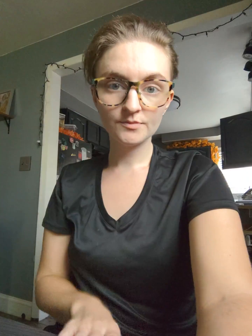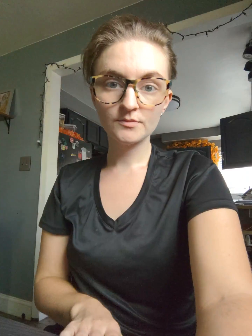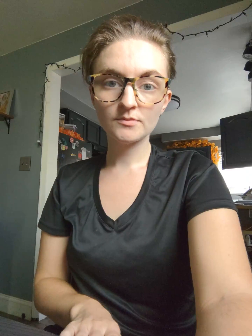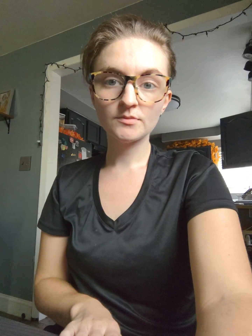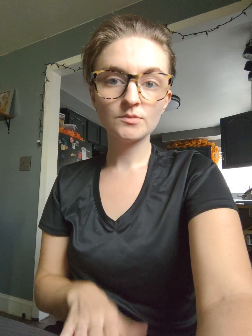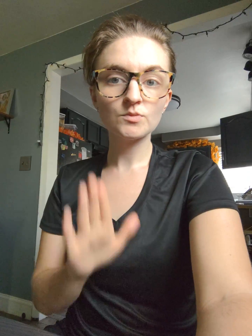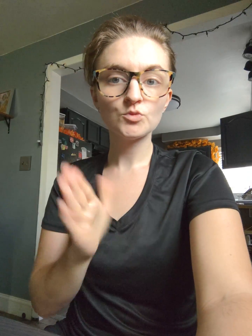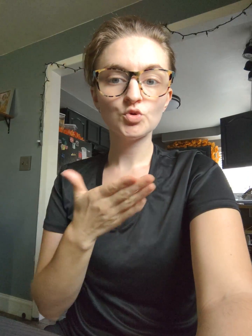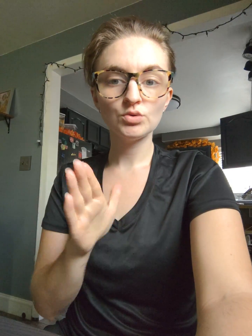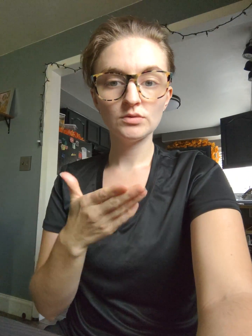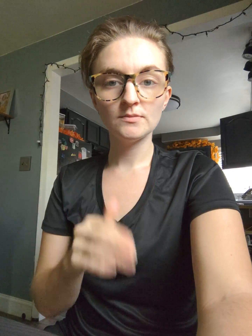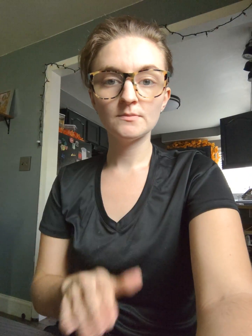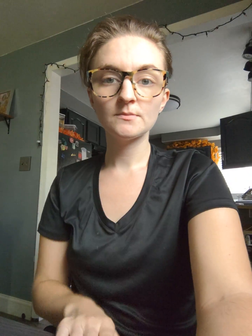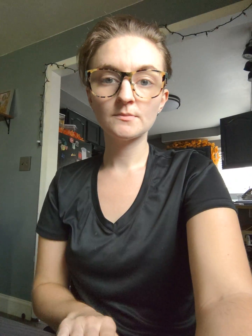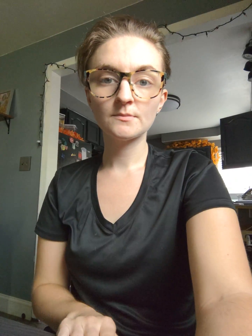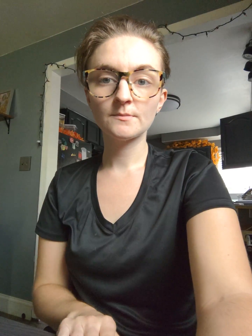share